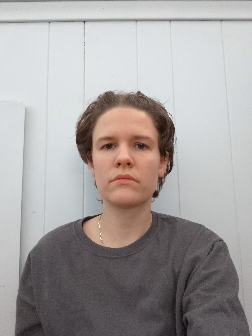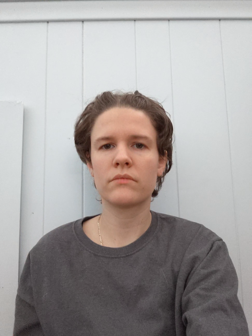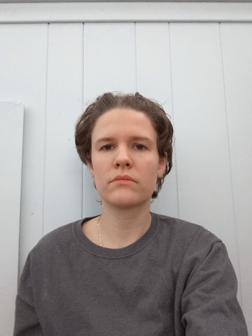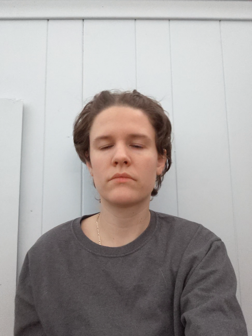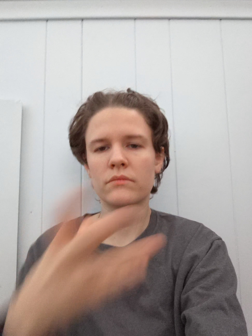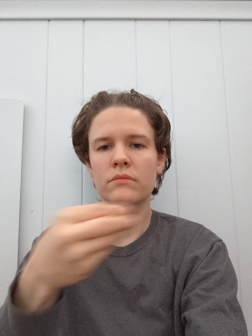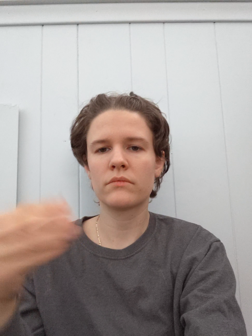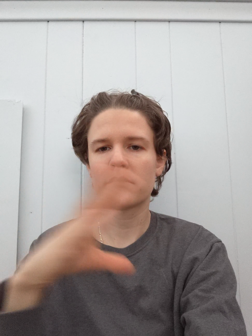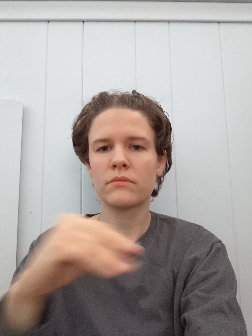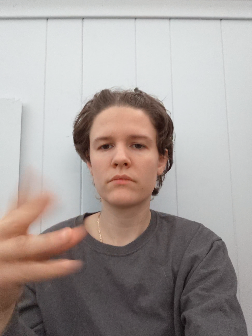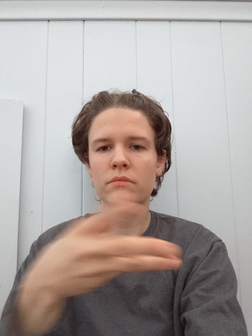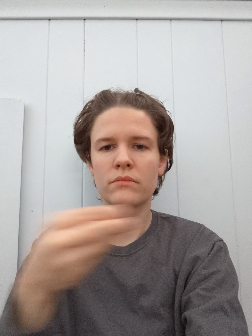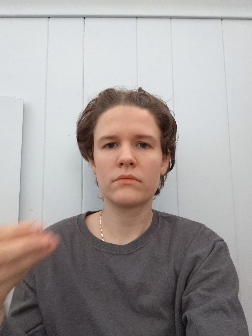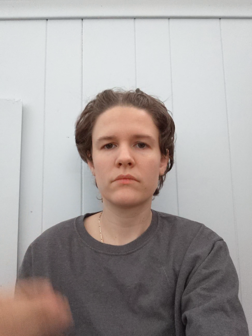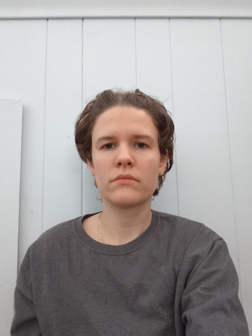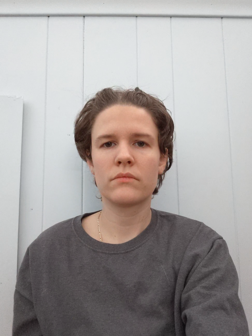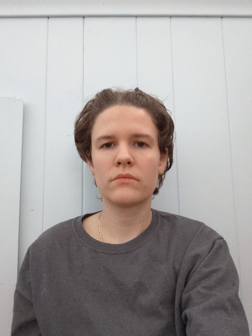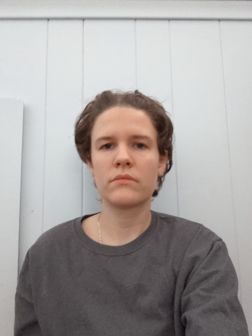story